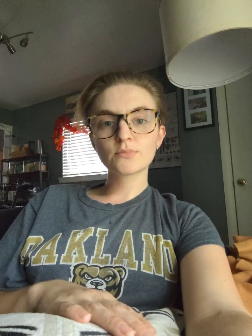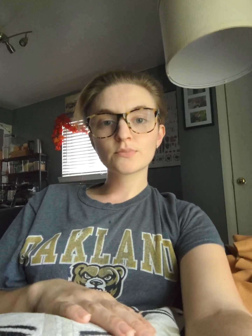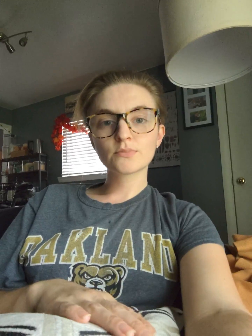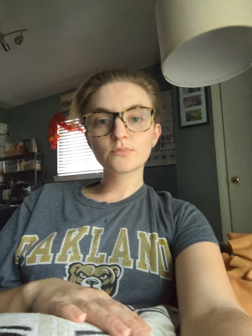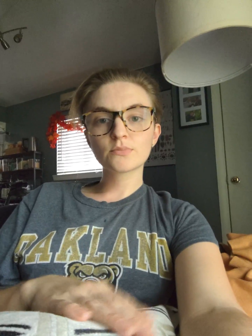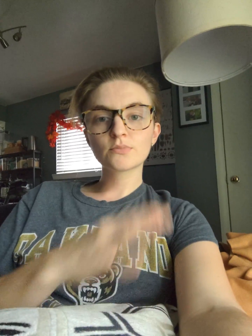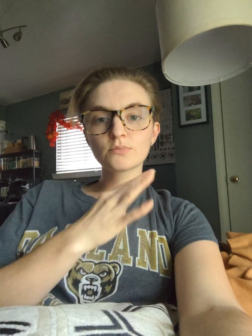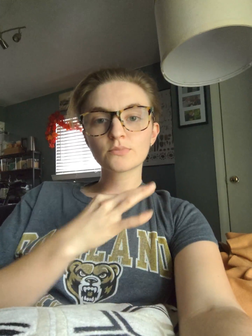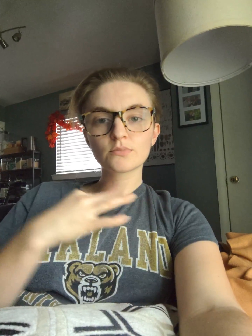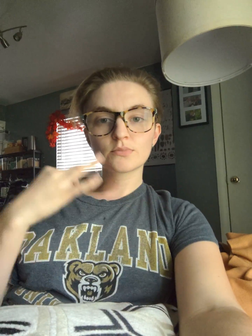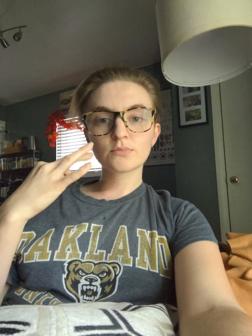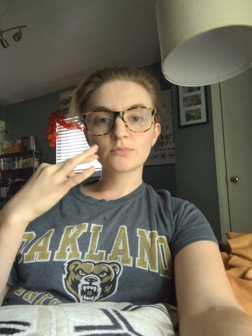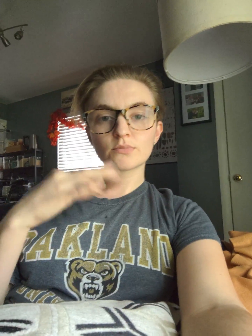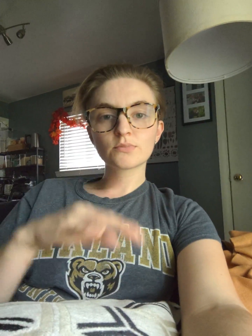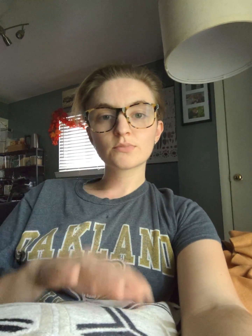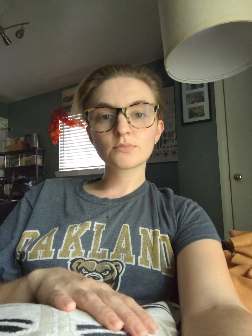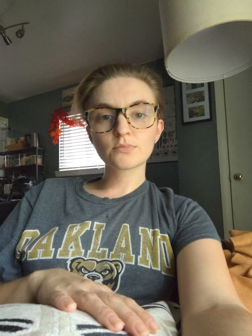beads